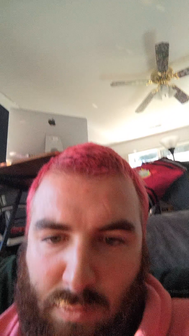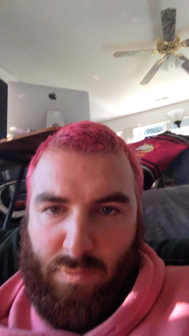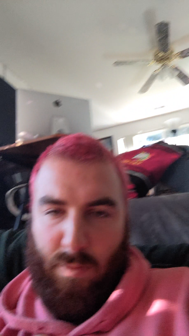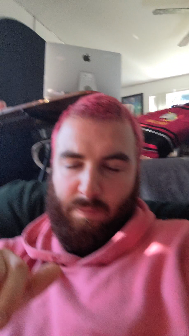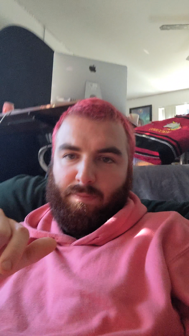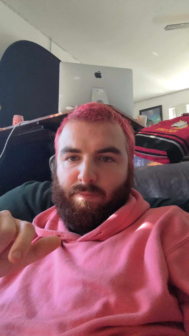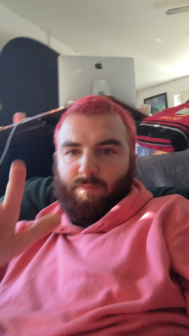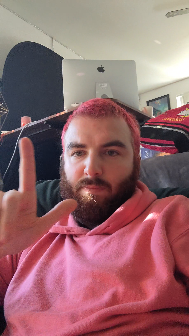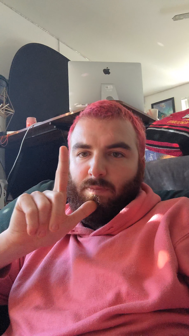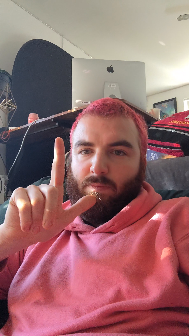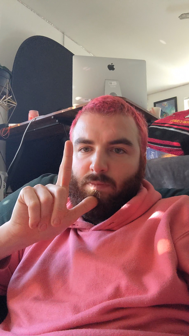lunch